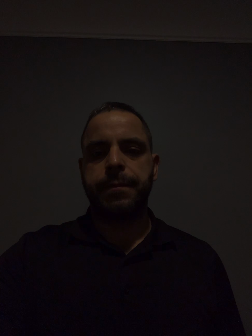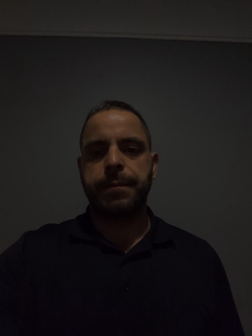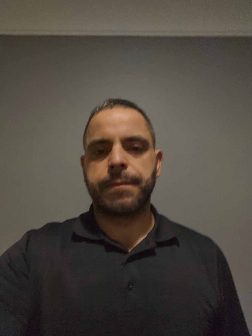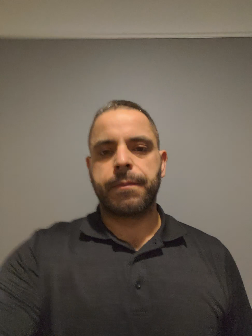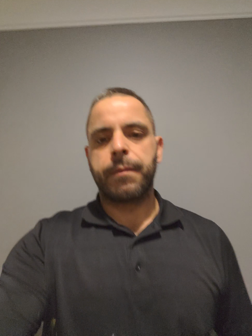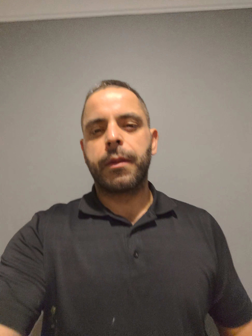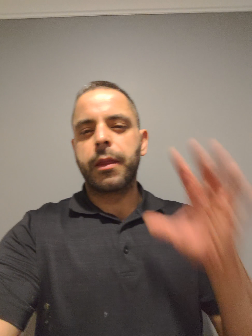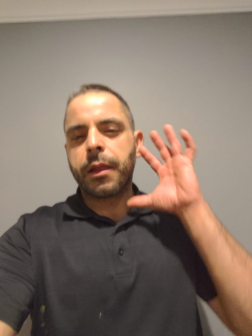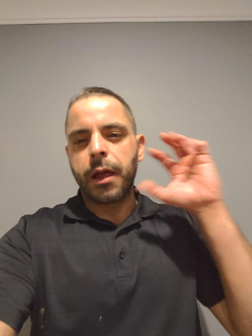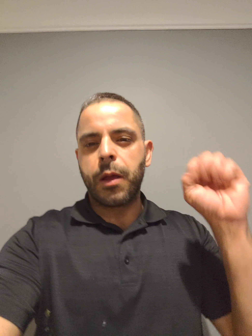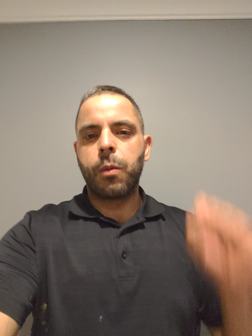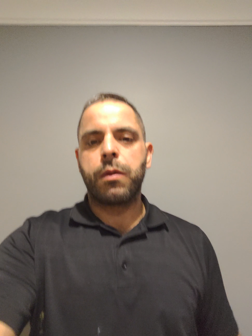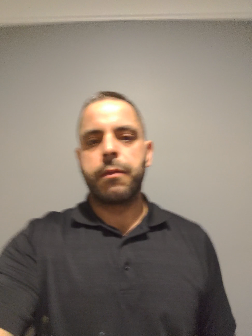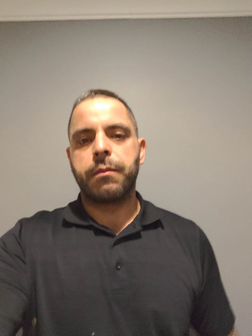loud